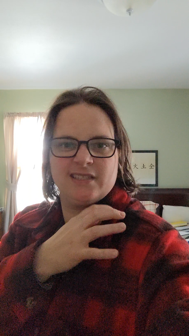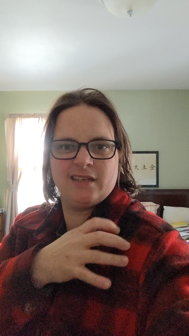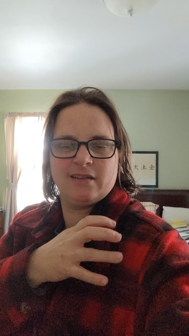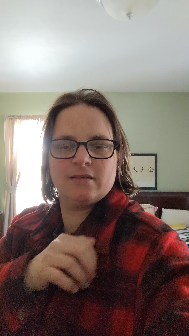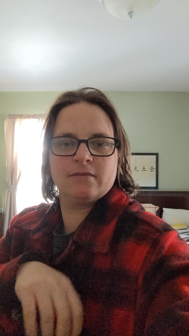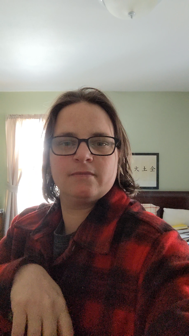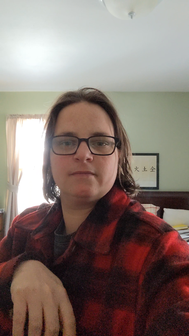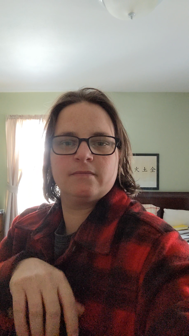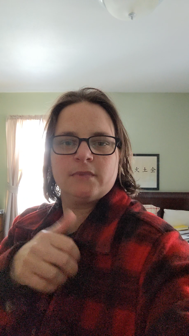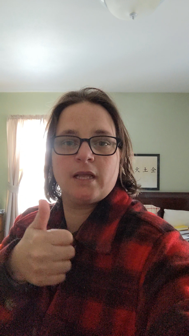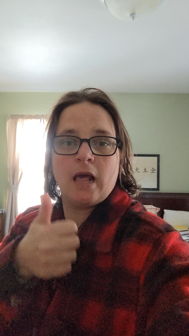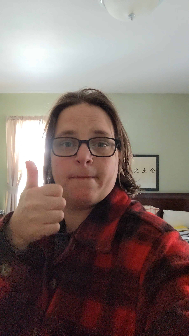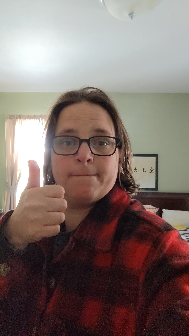help